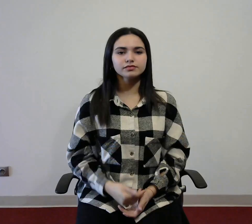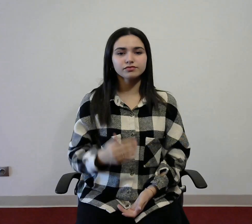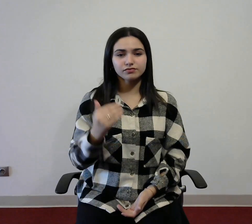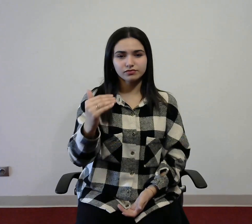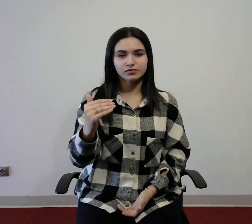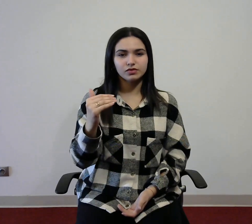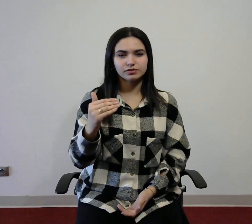siz